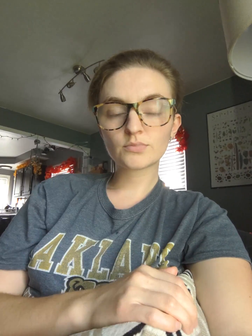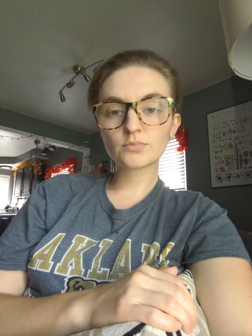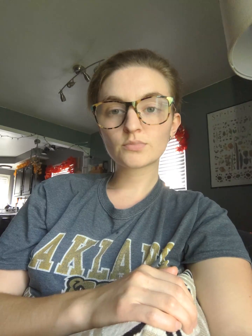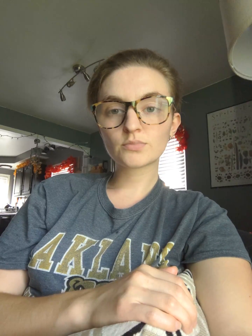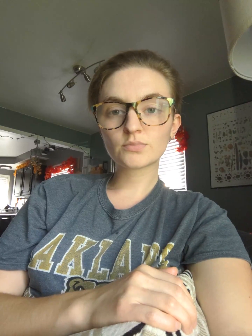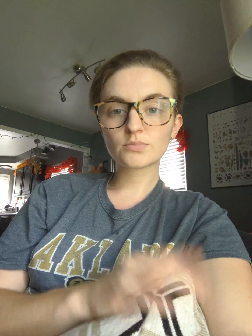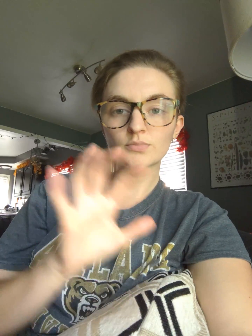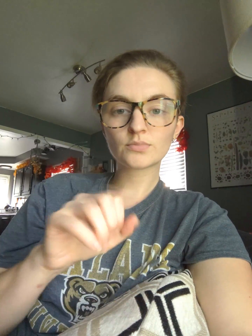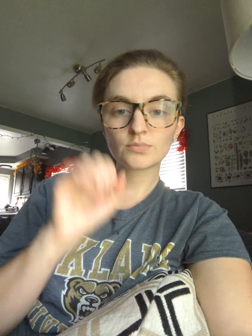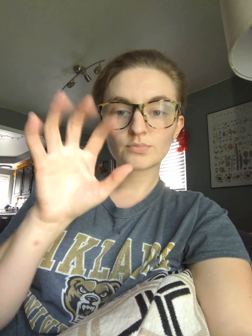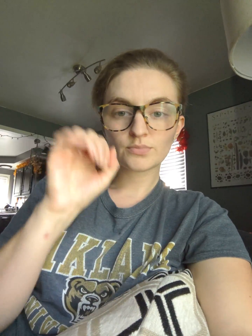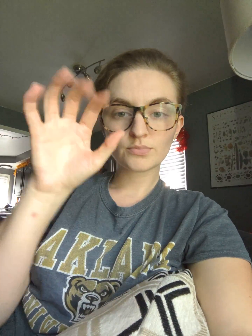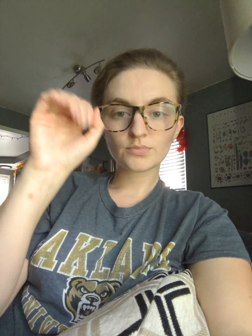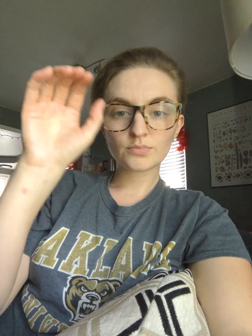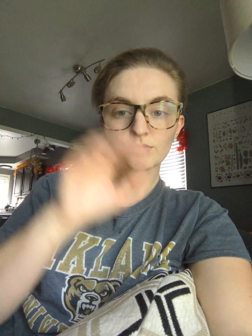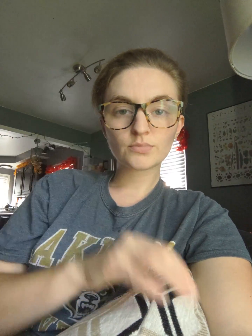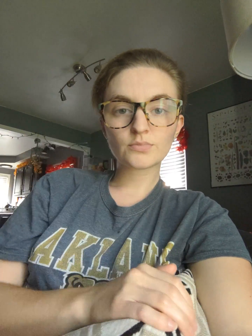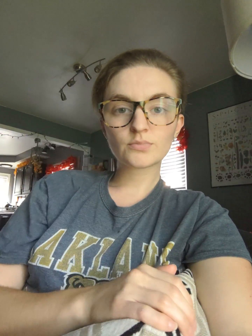climb